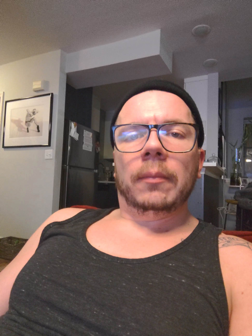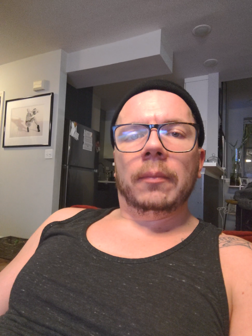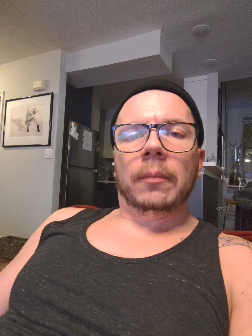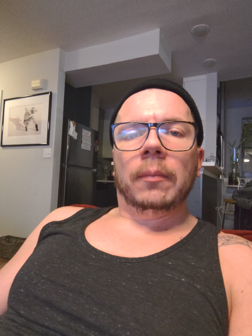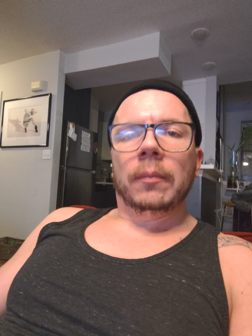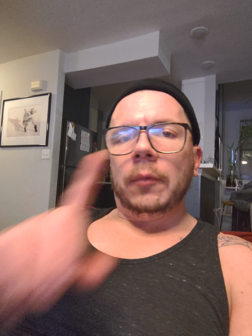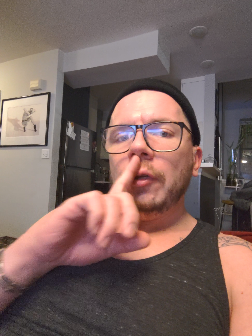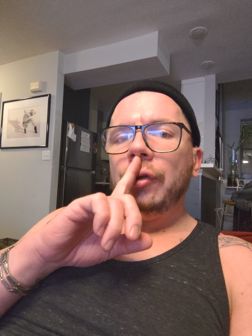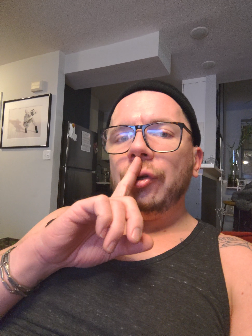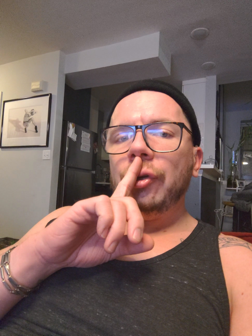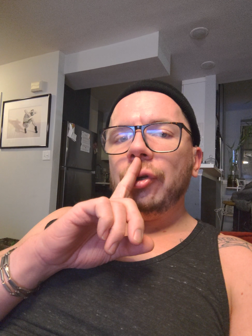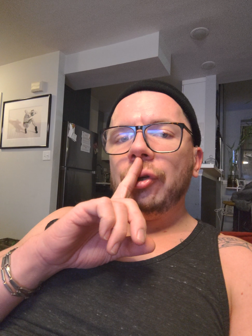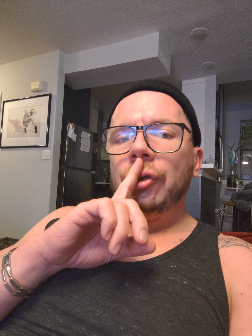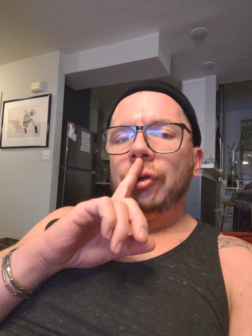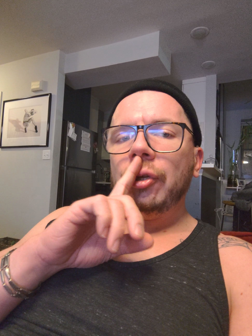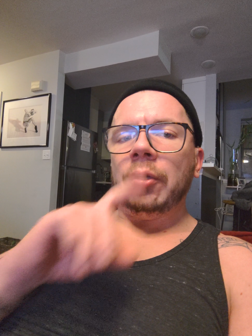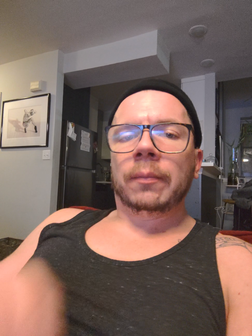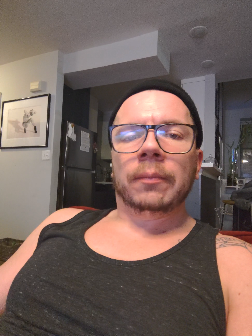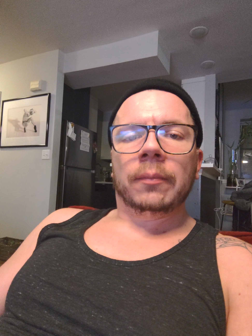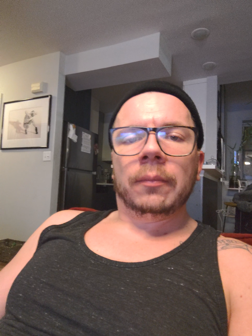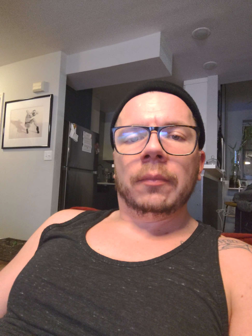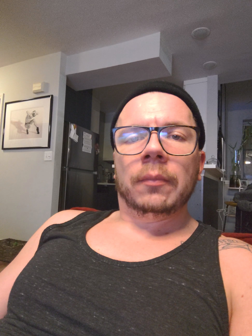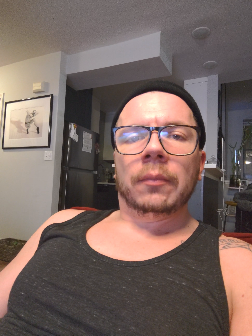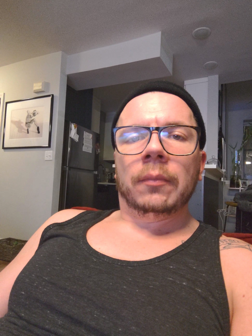shhh